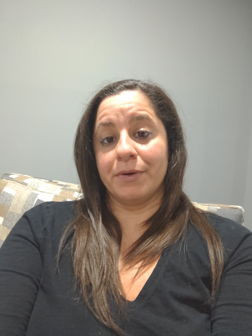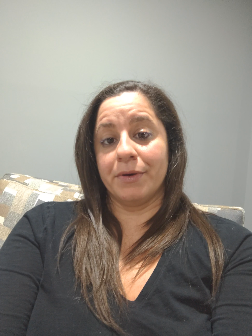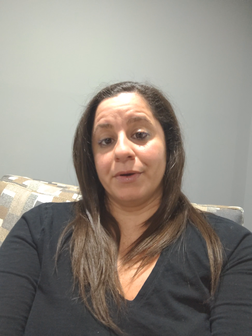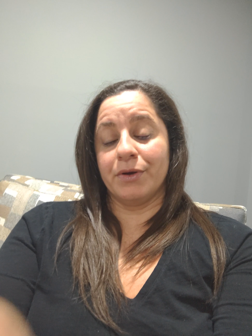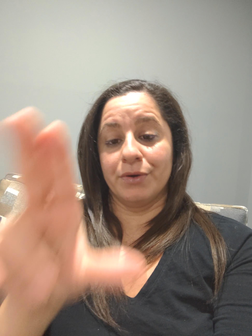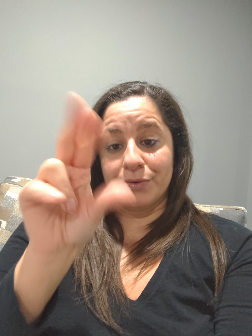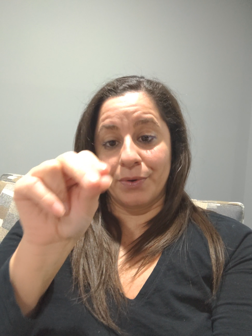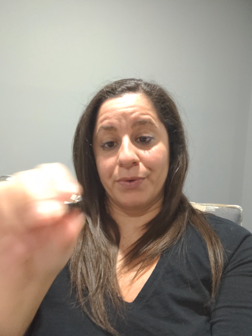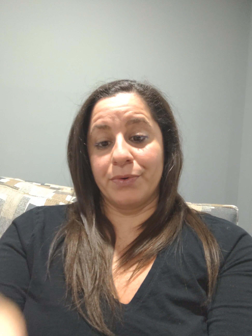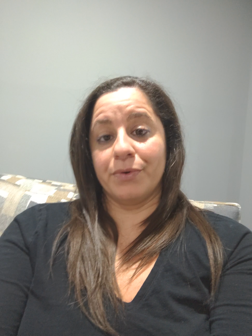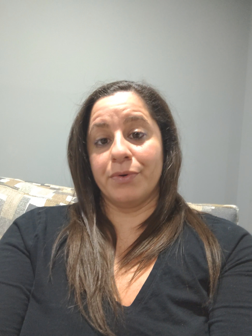no